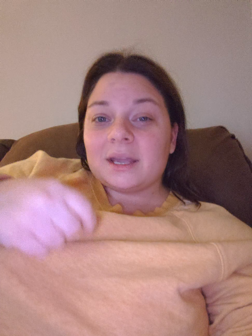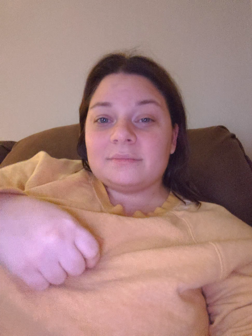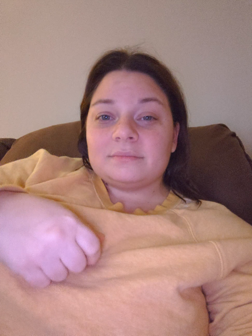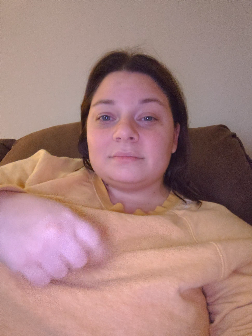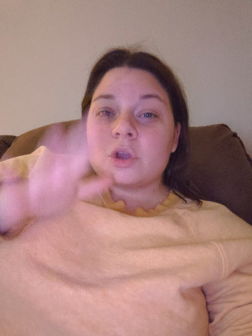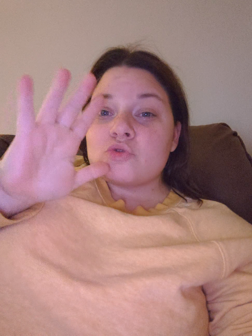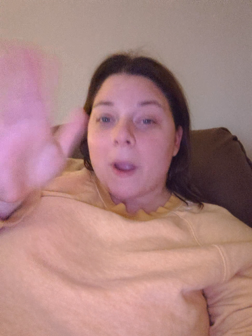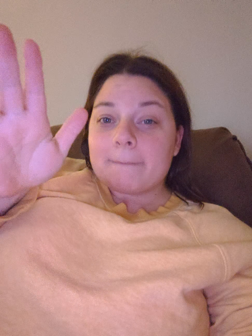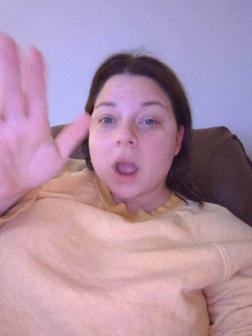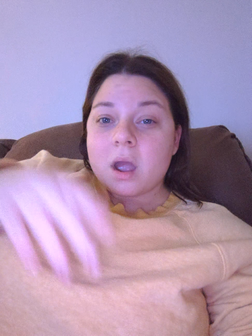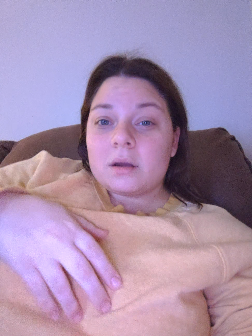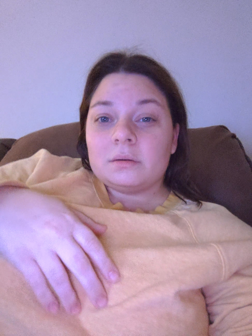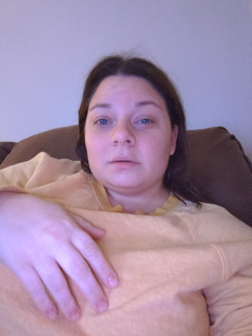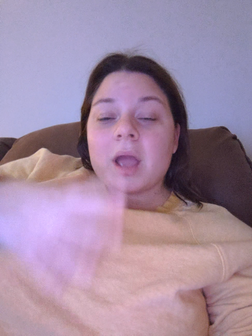grandma